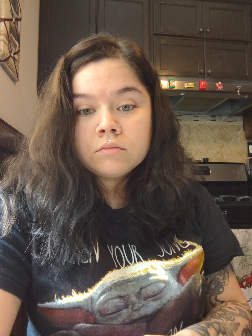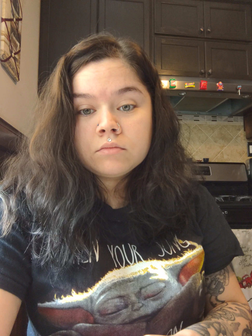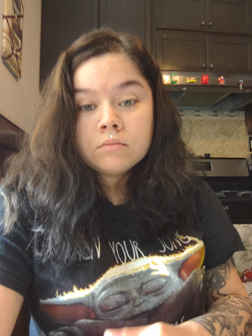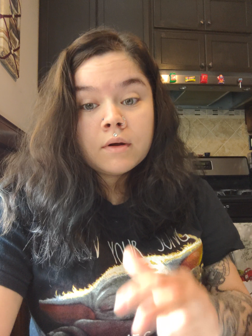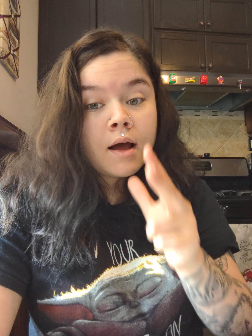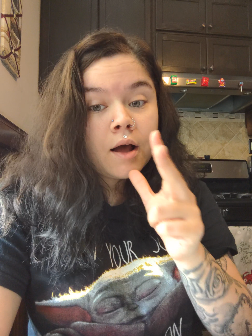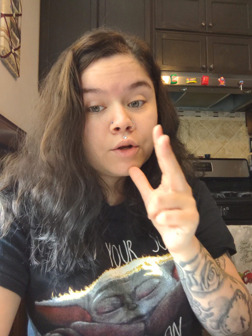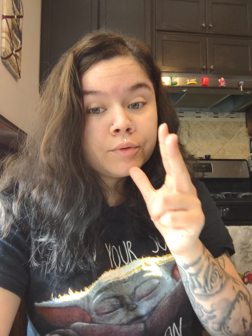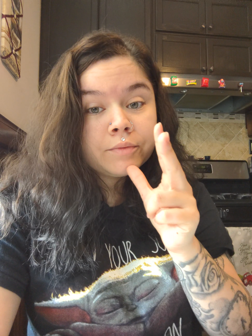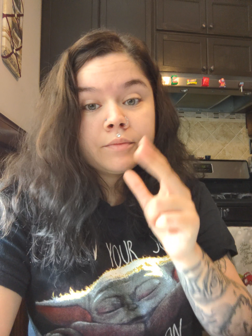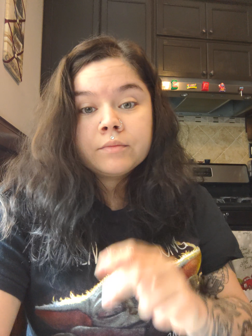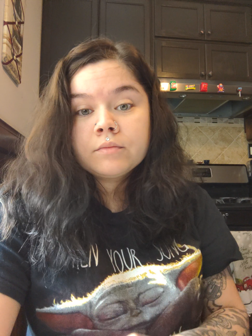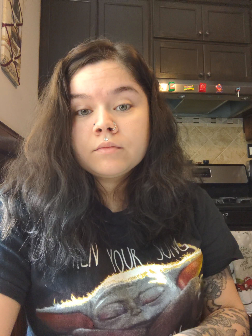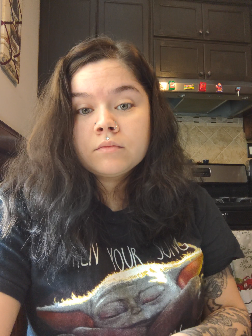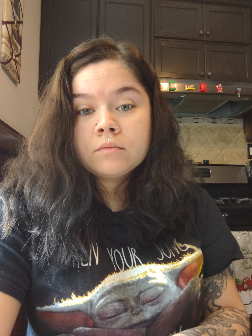hen